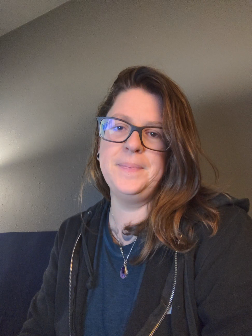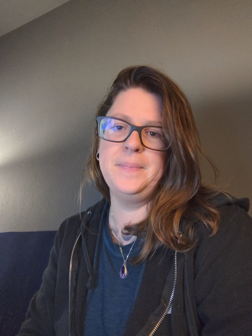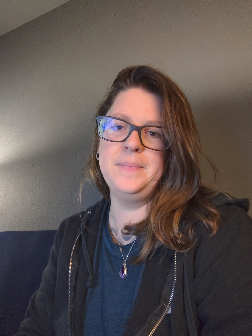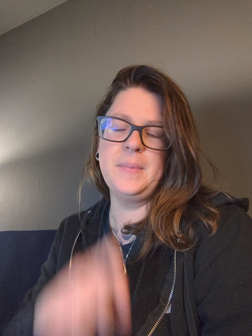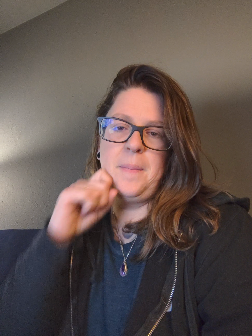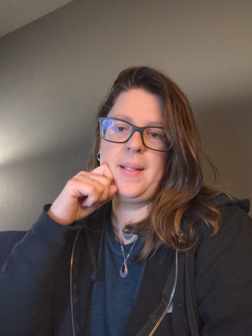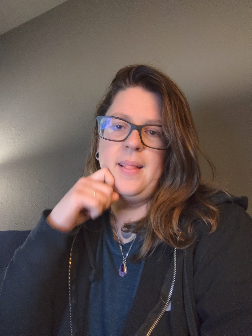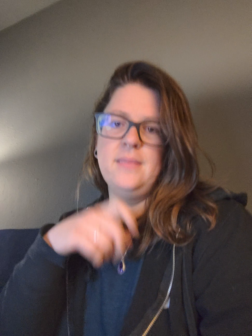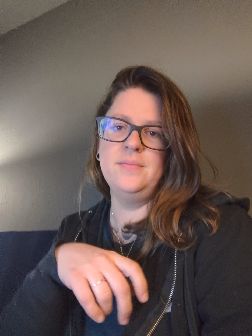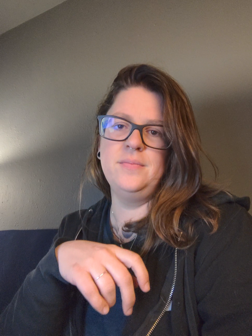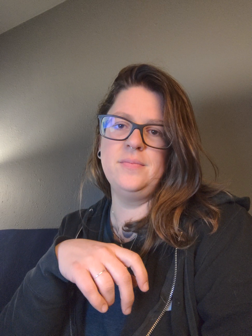apple